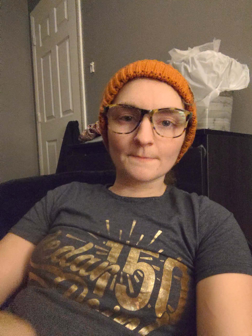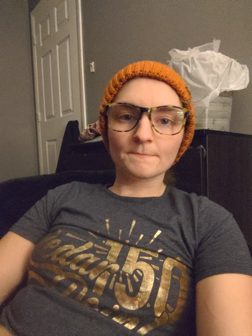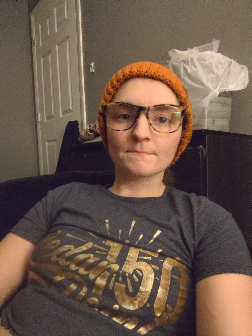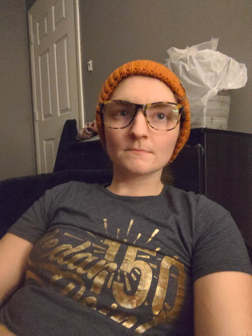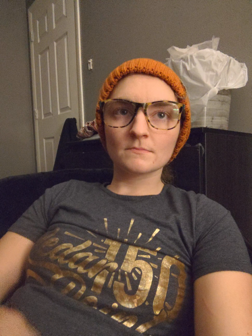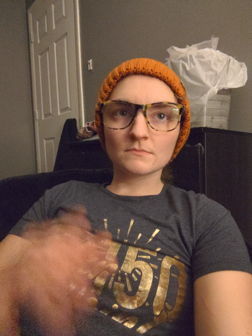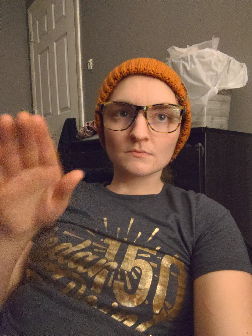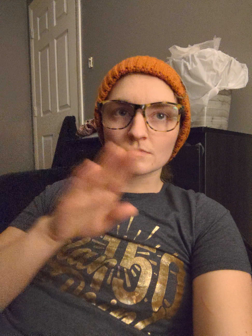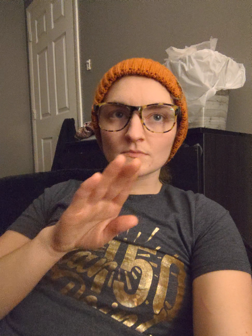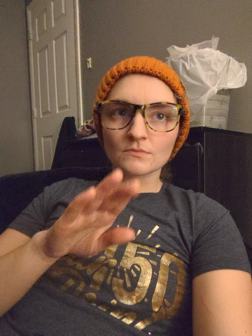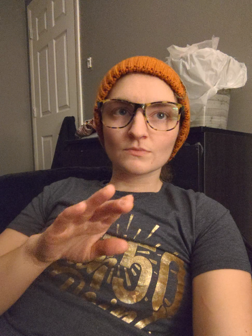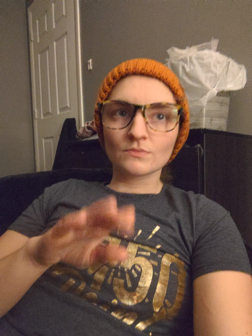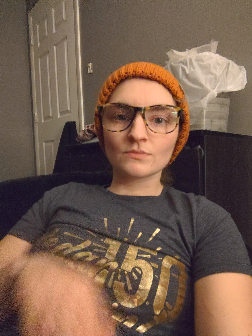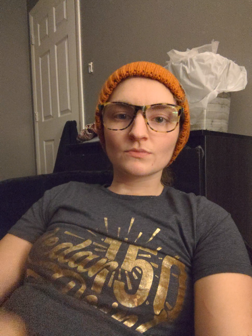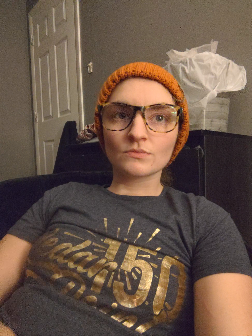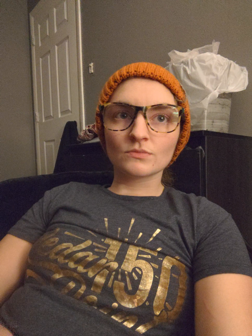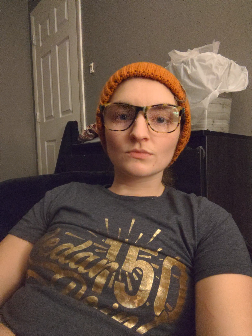close